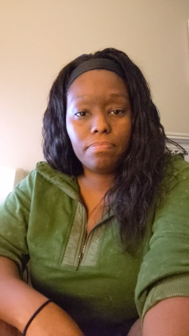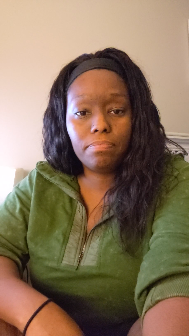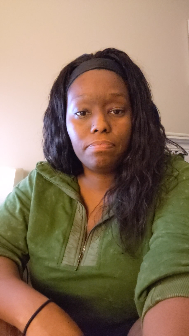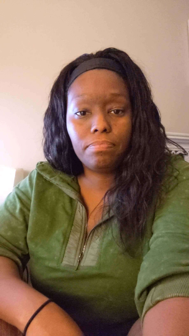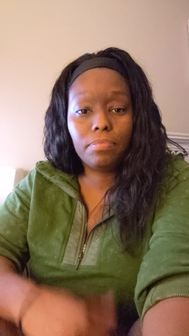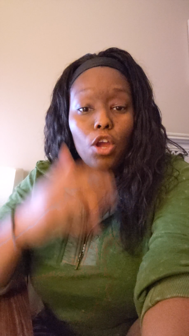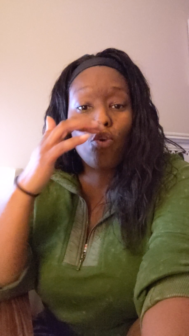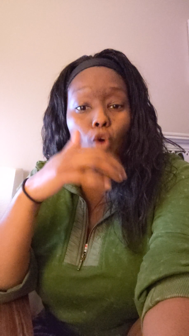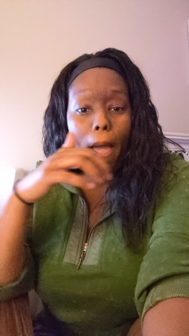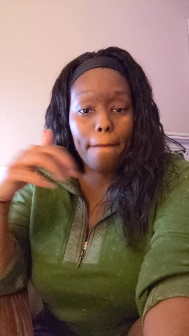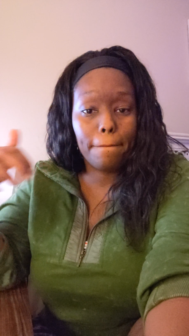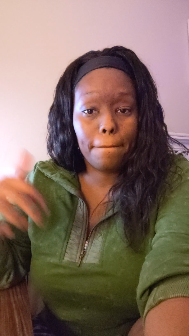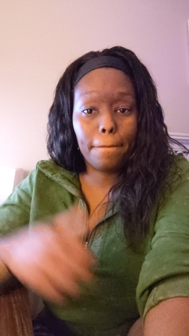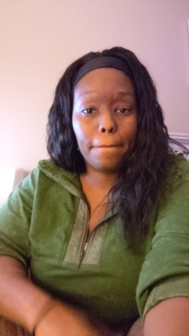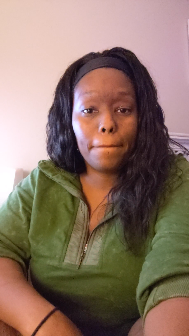grapes